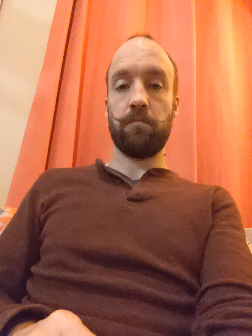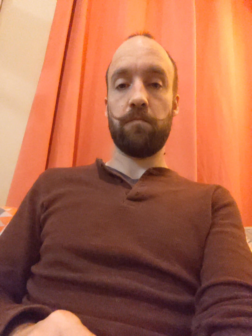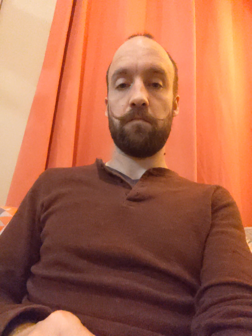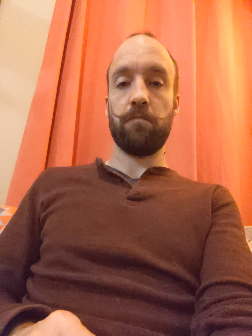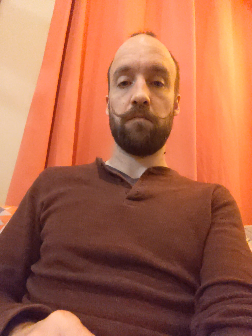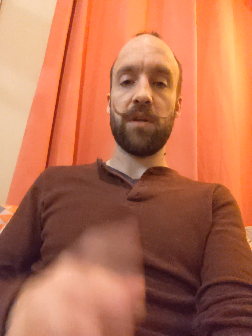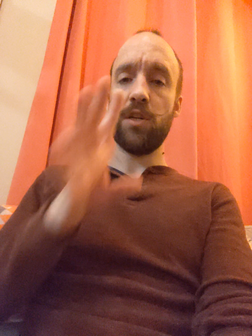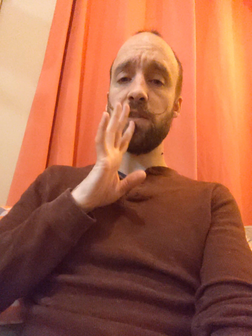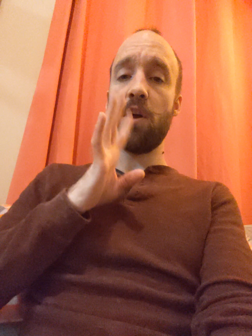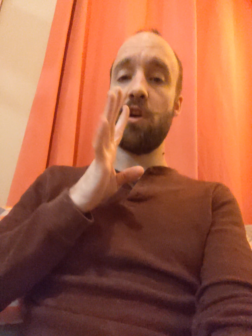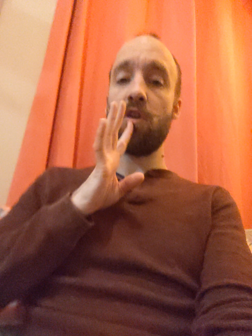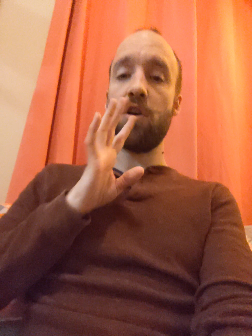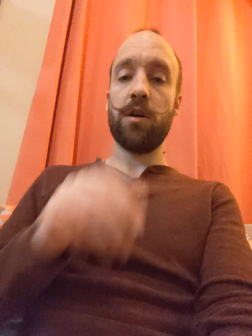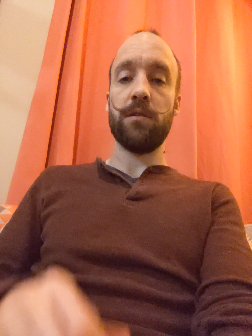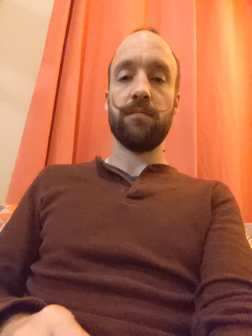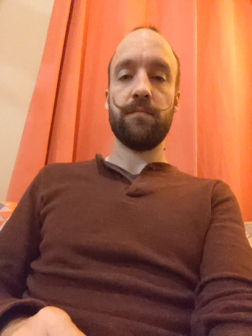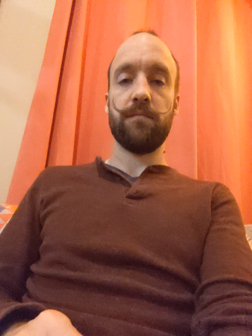talk